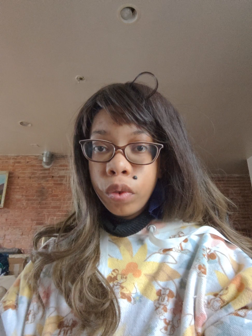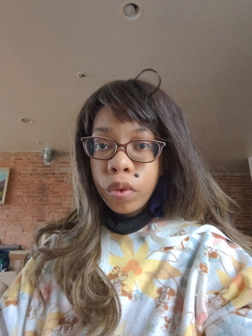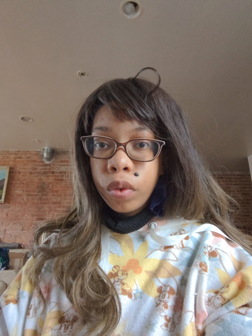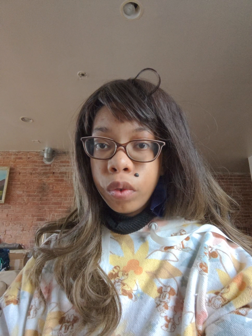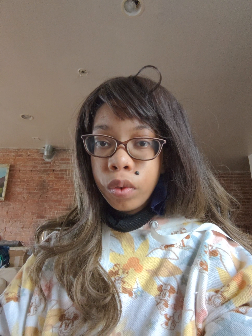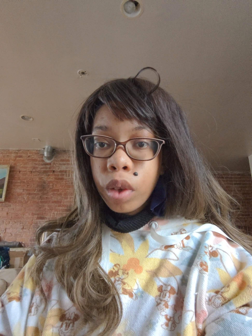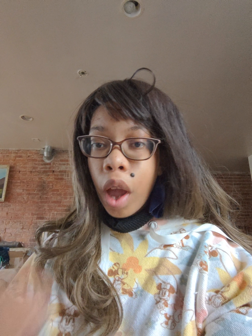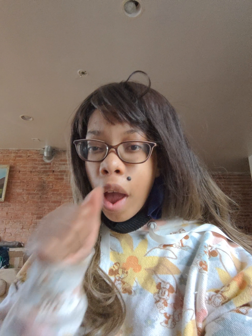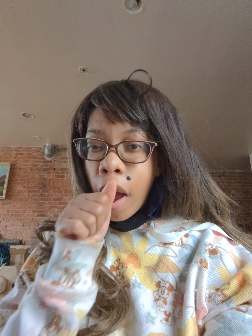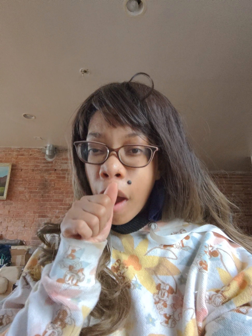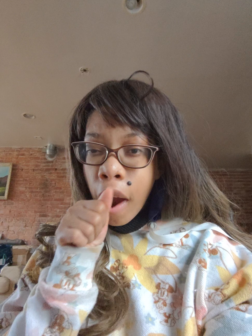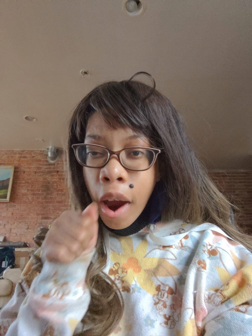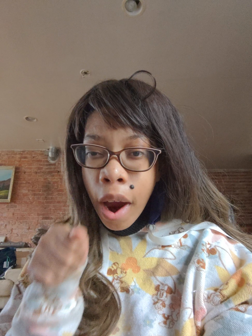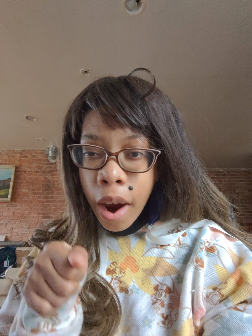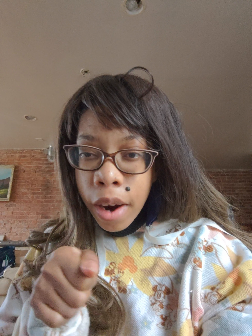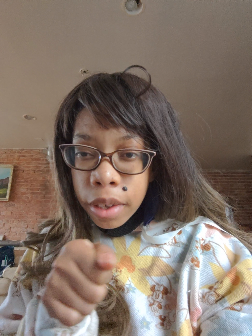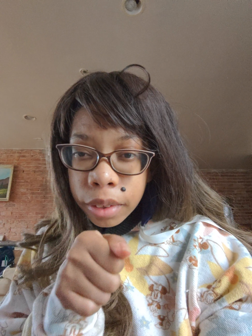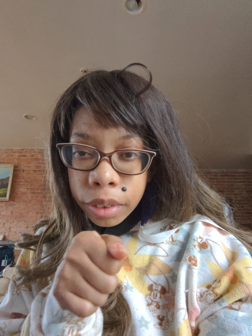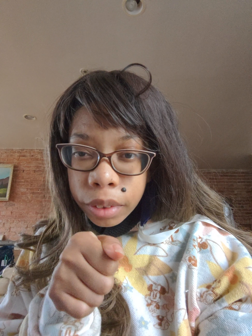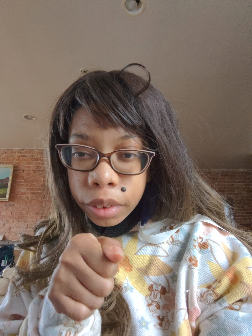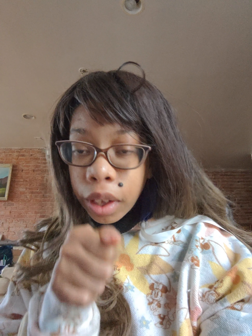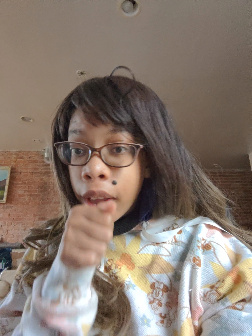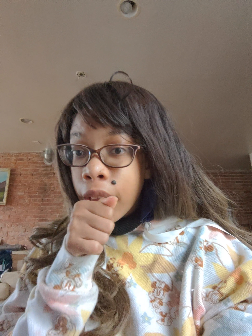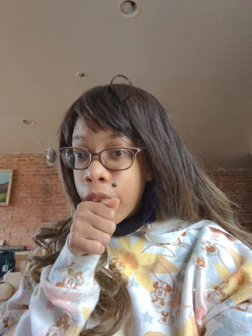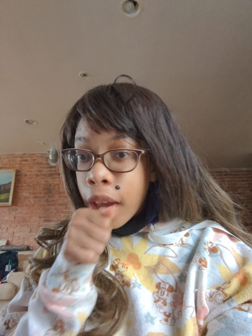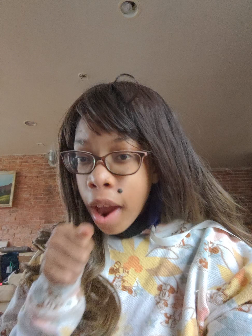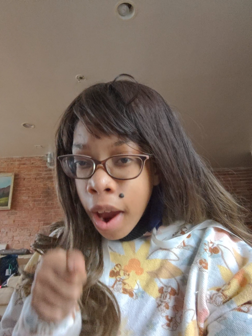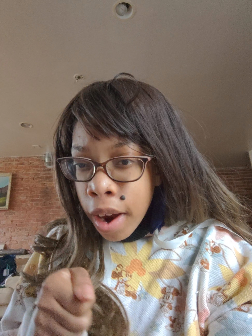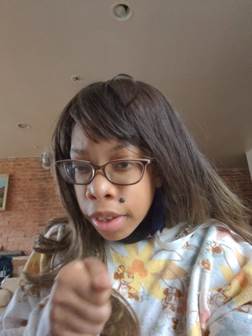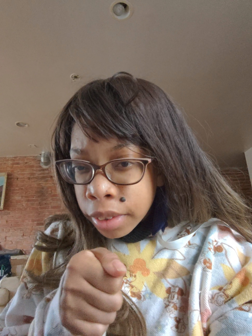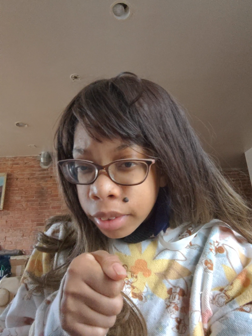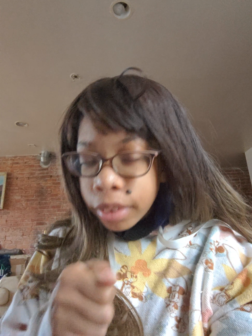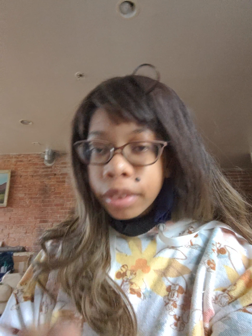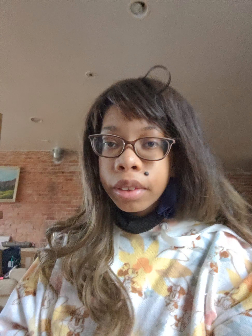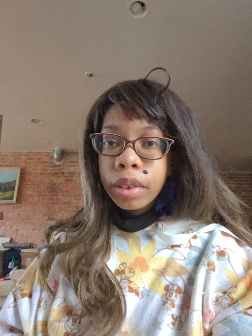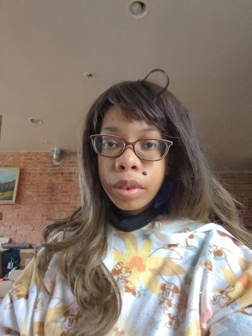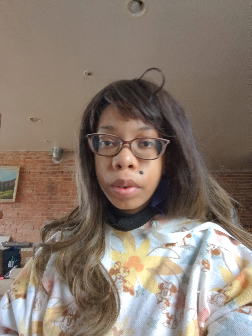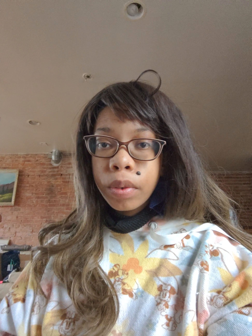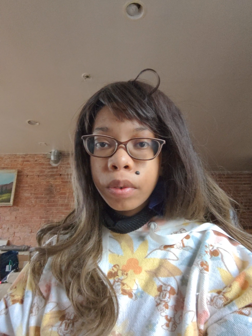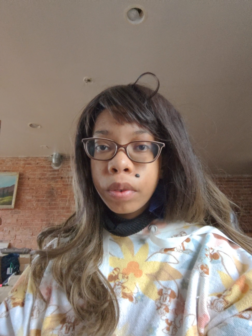hide